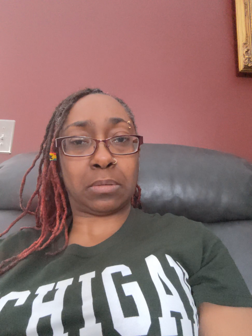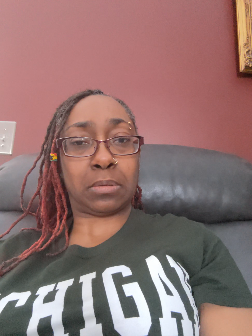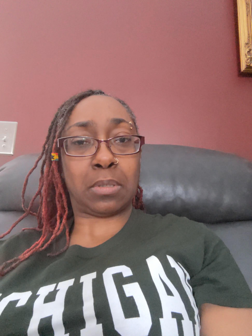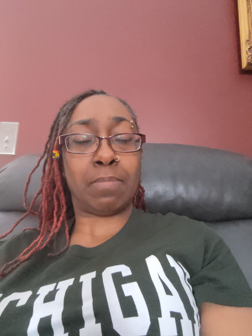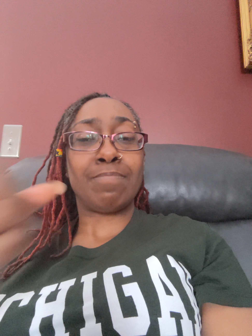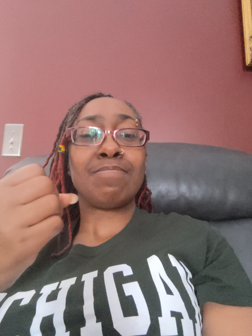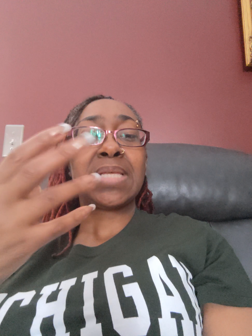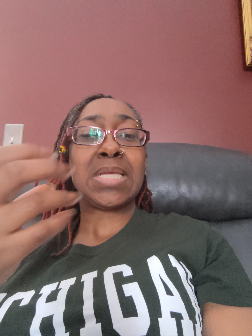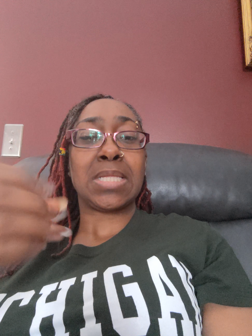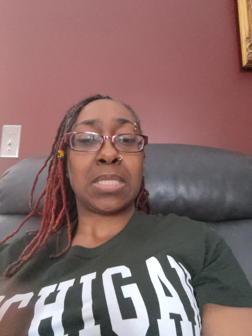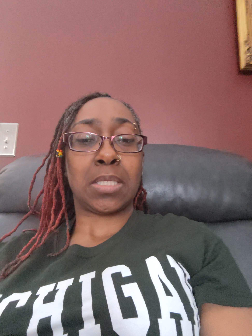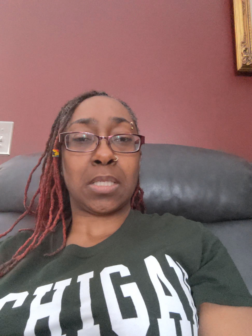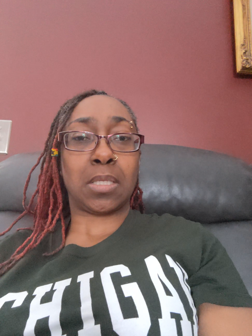many